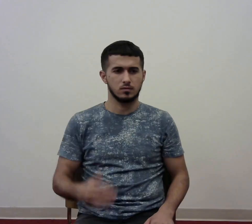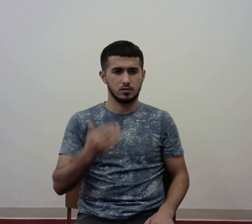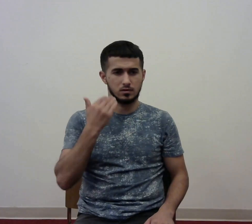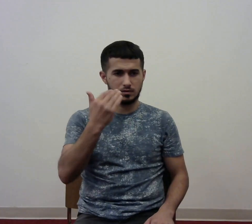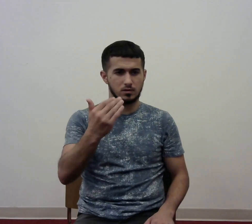siz